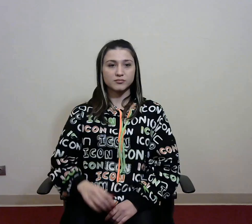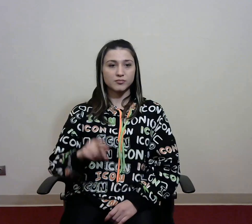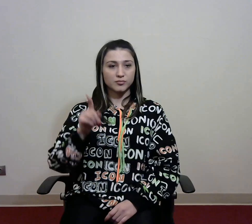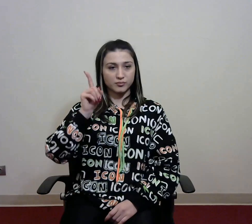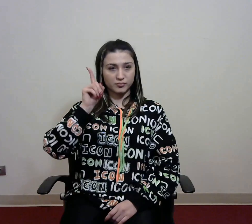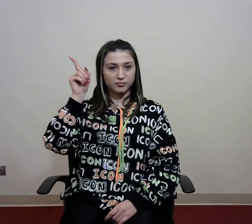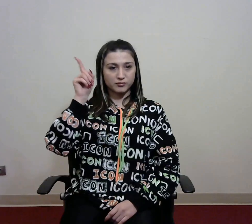orda